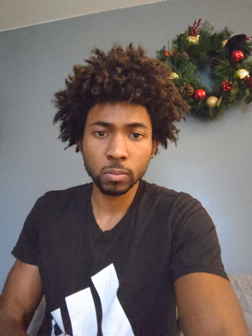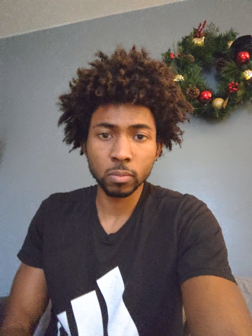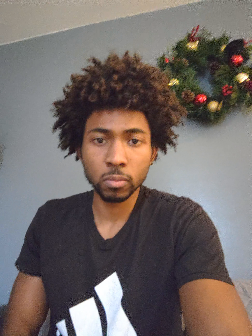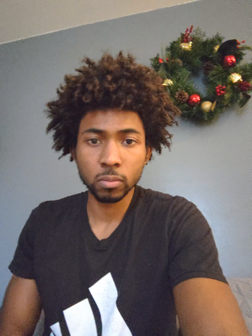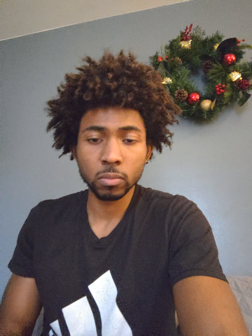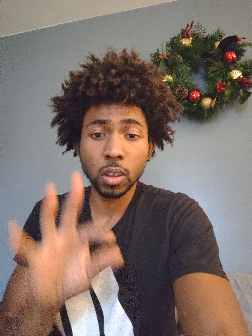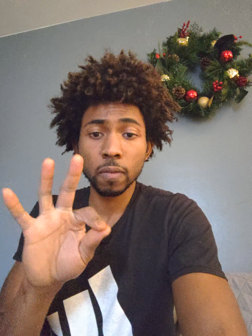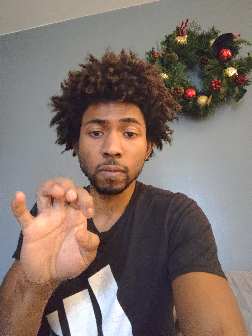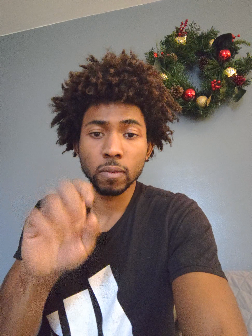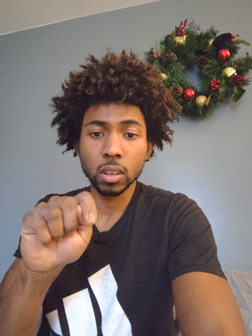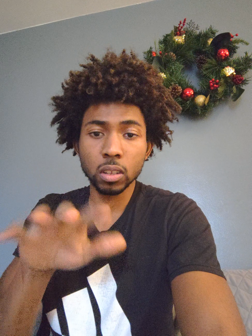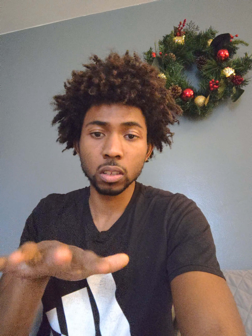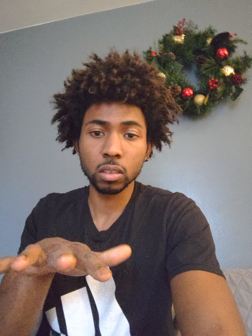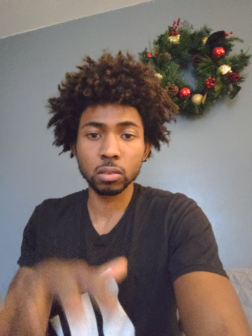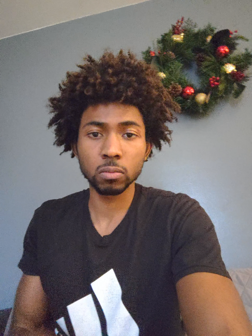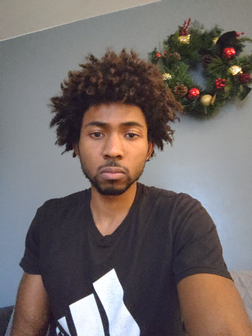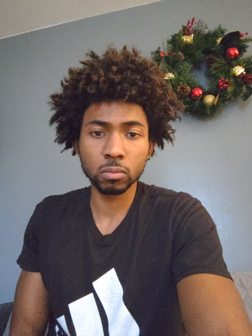feet